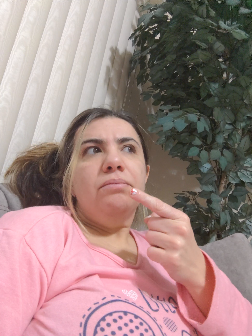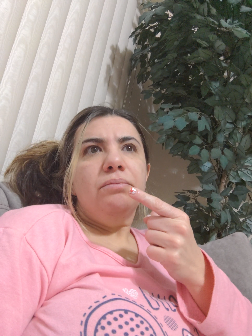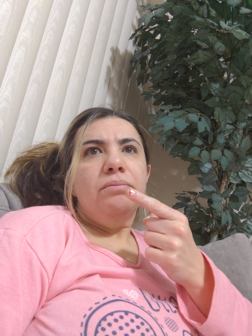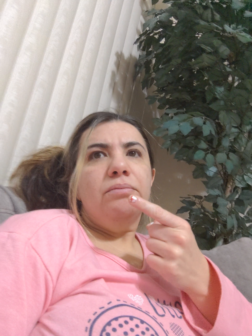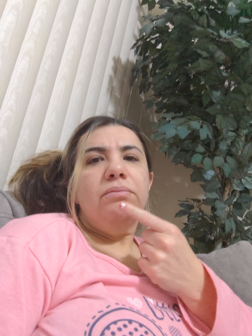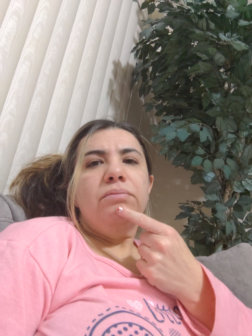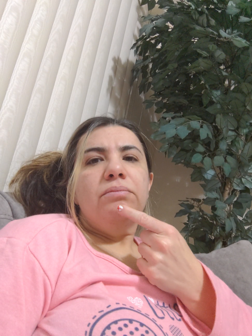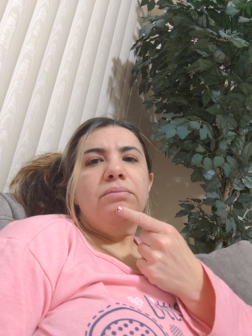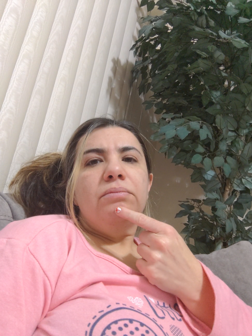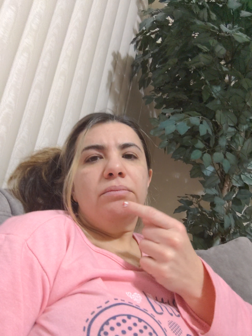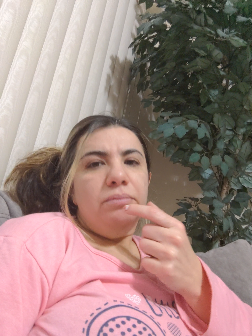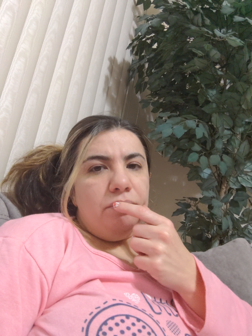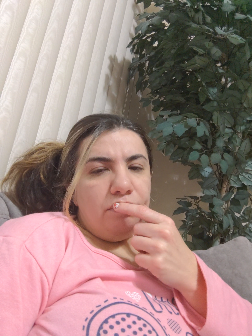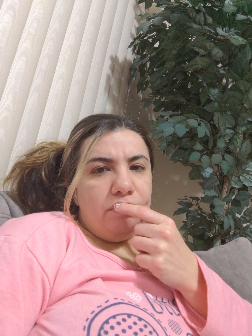chin